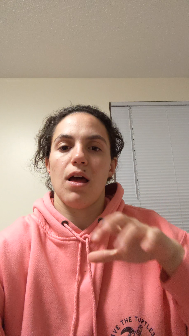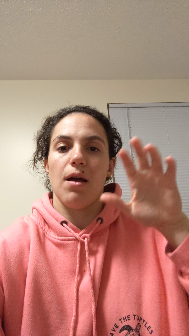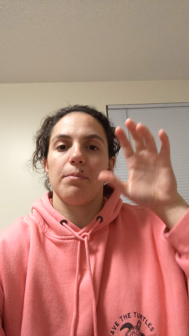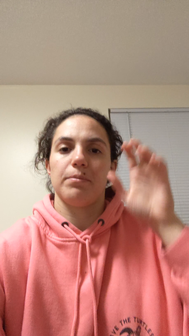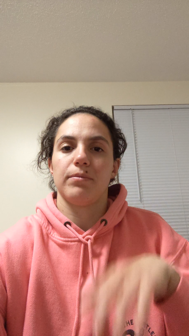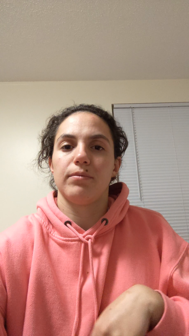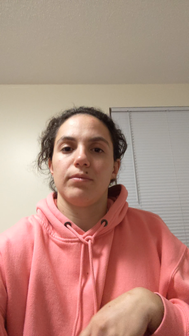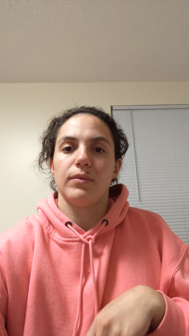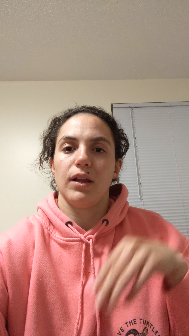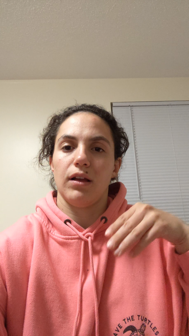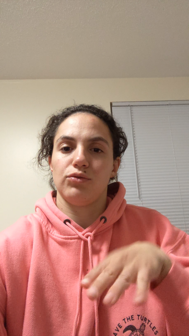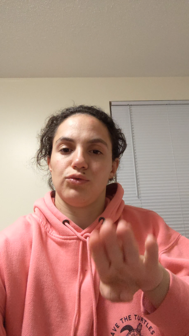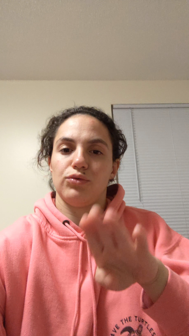enter